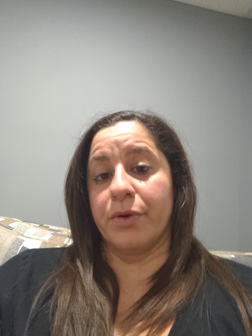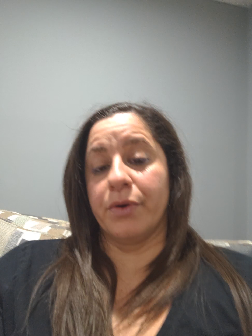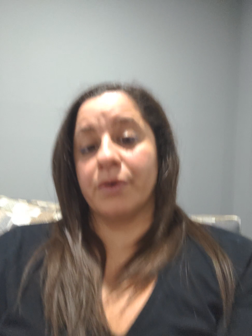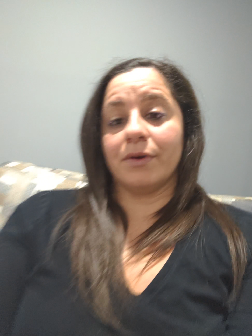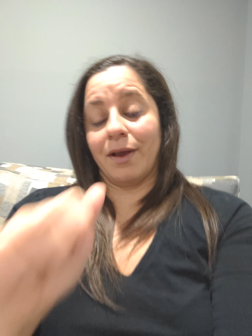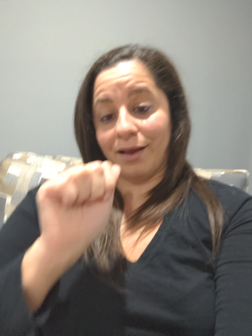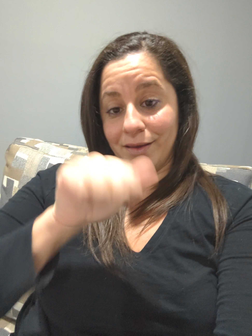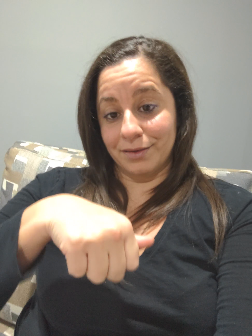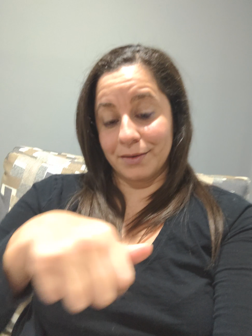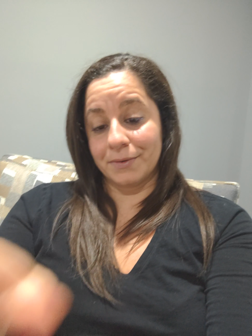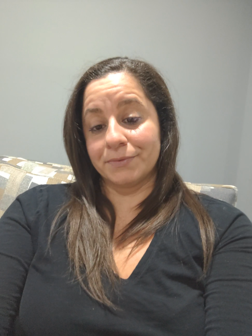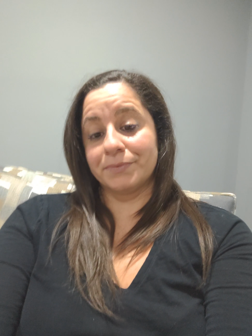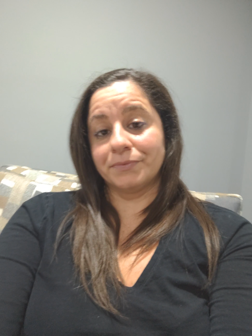can